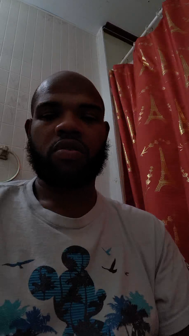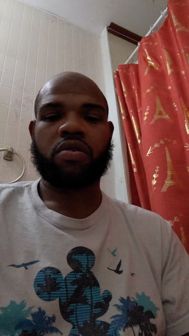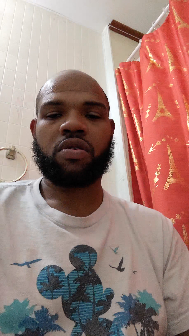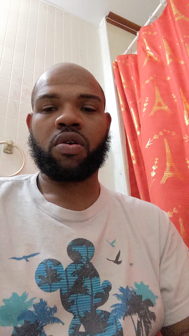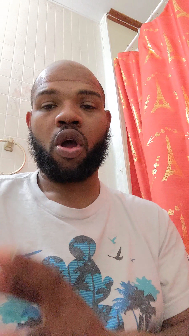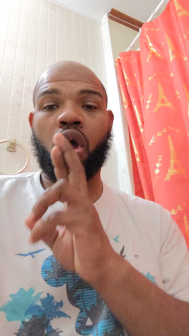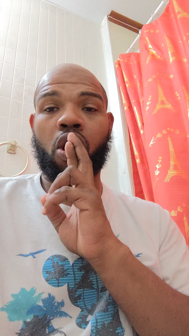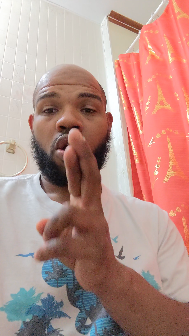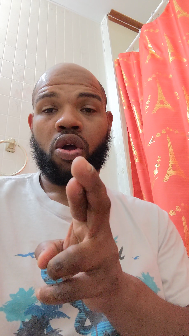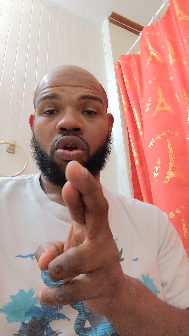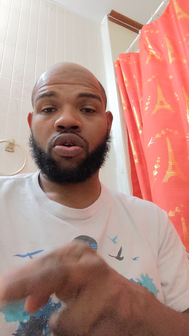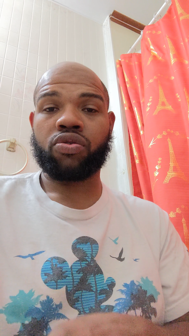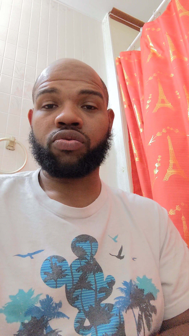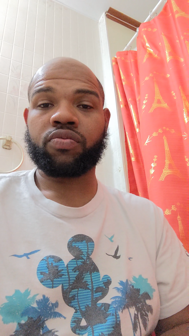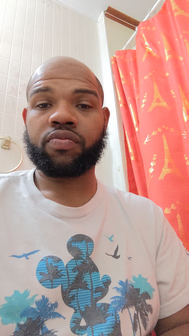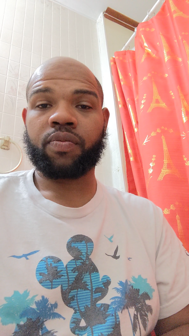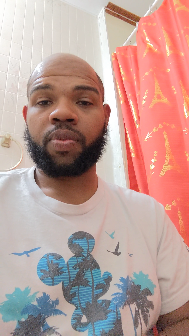are